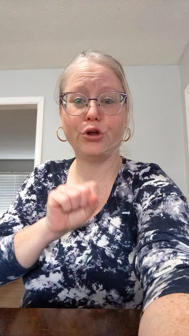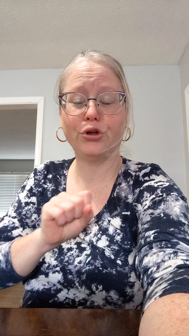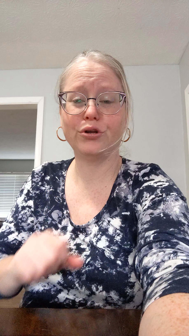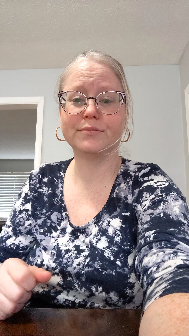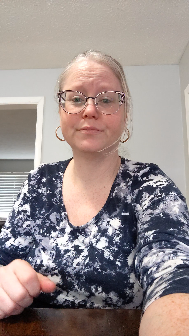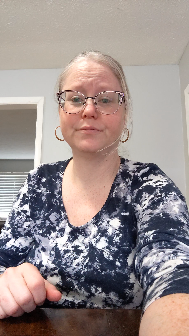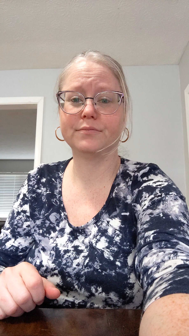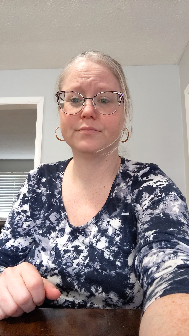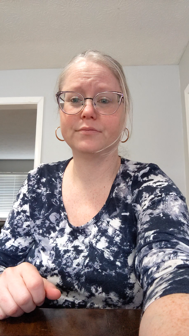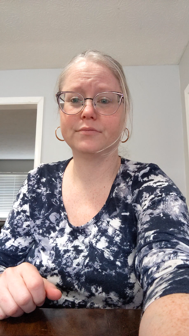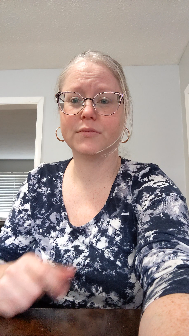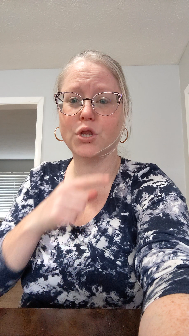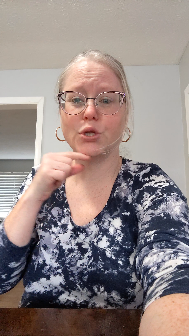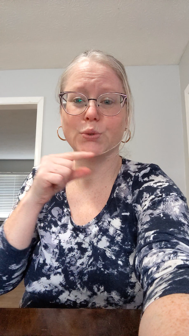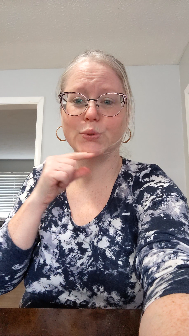glue